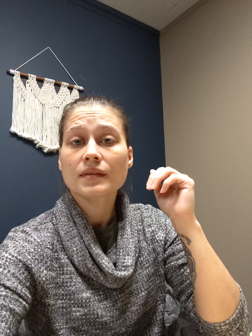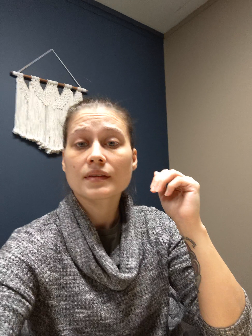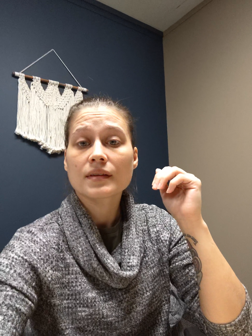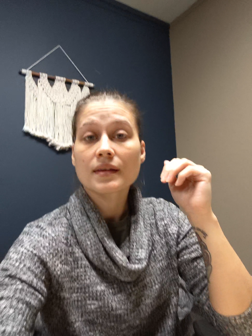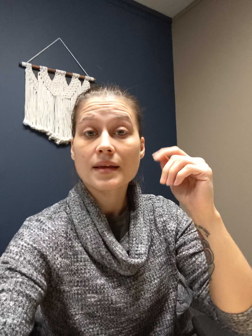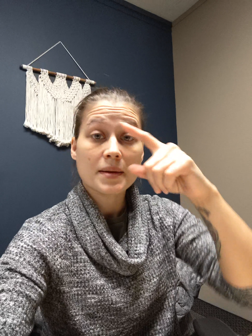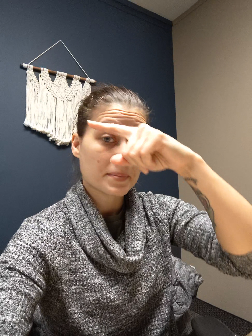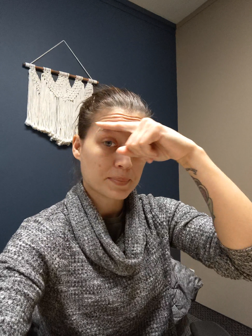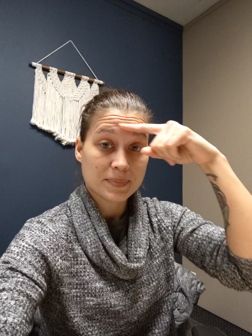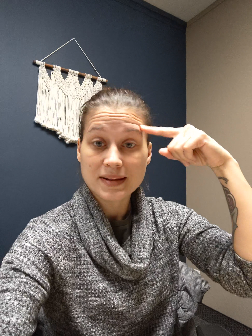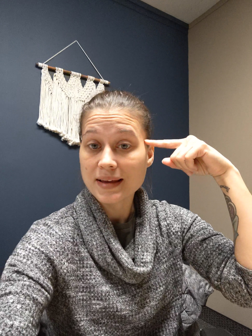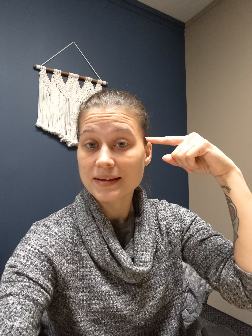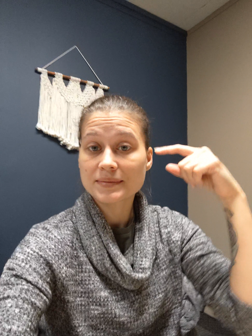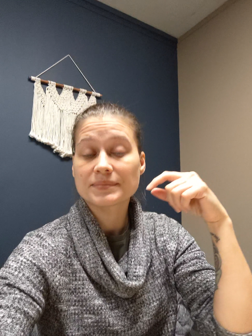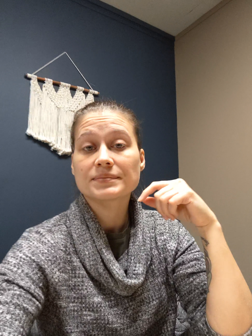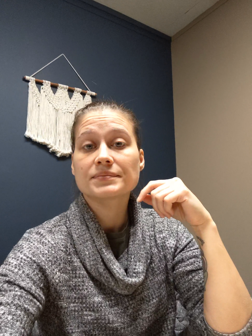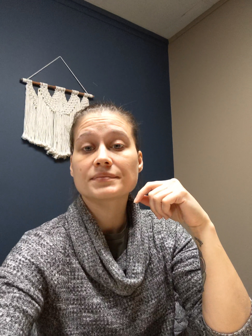black